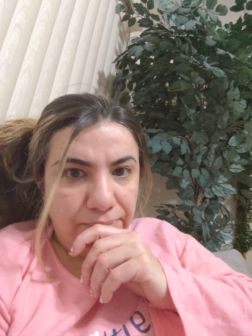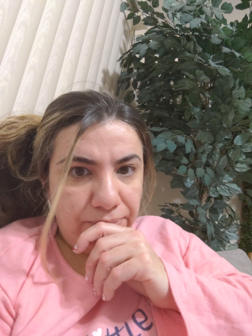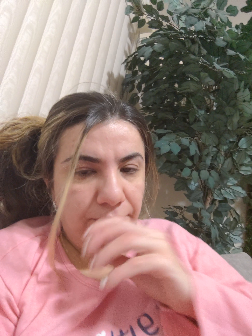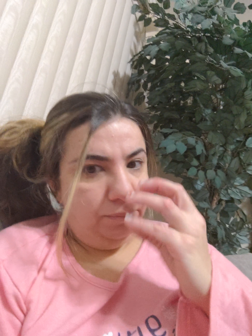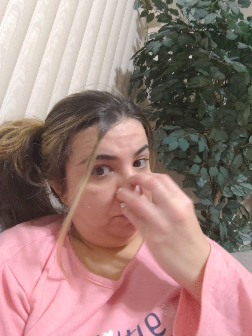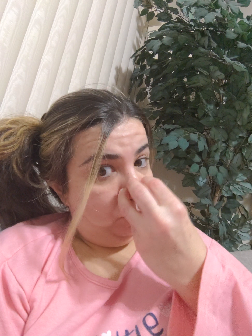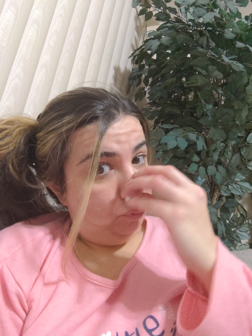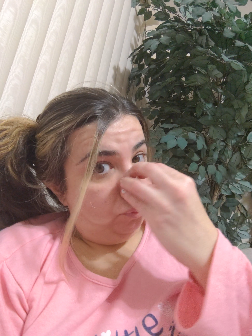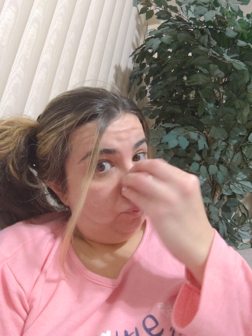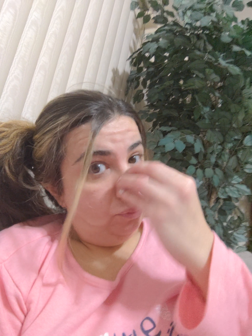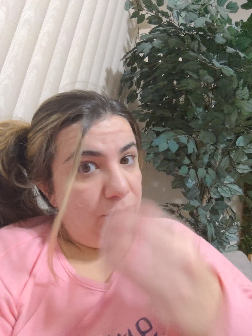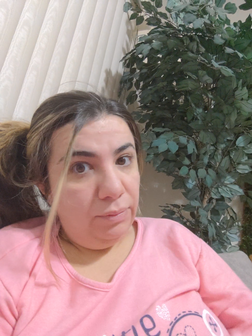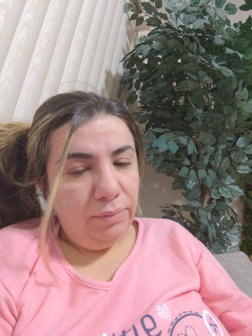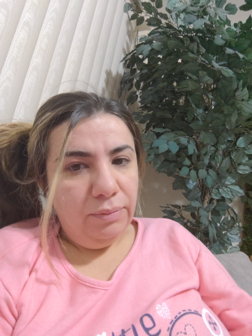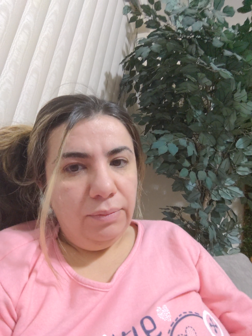clown